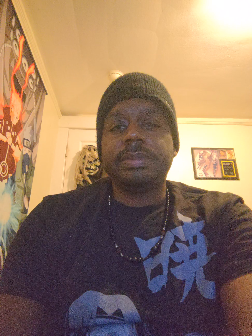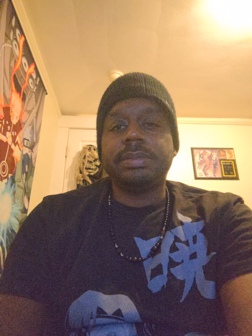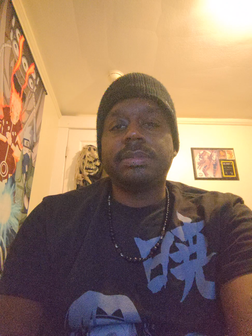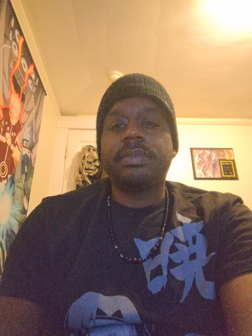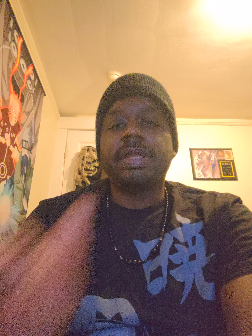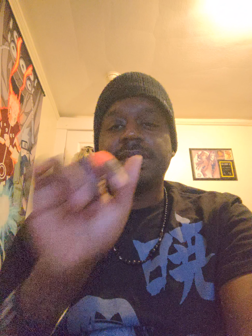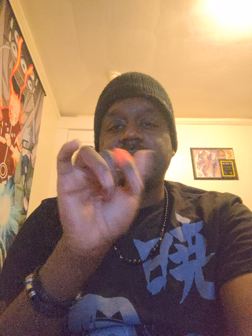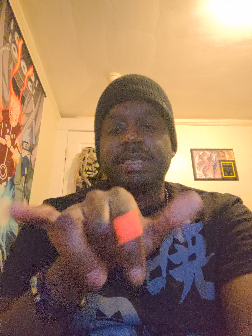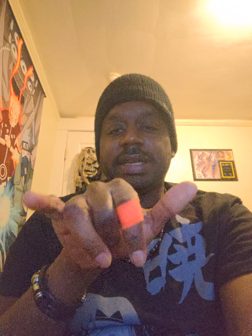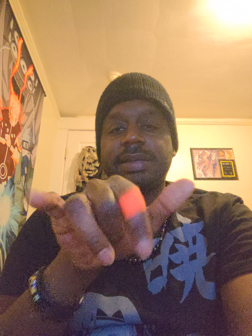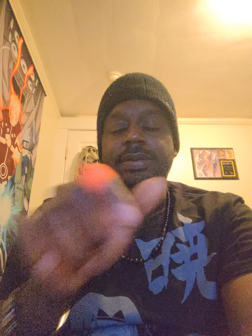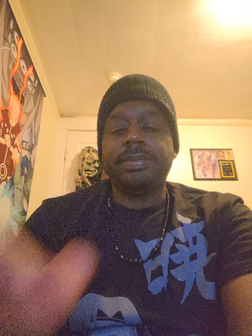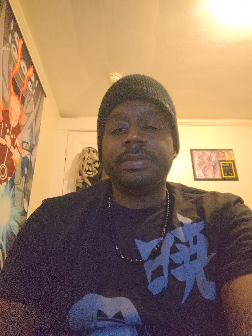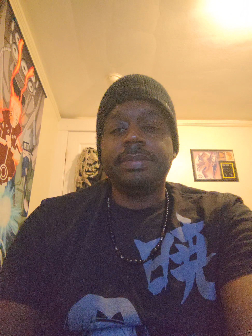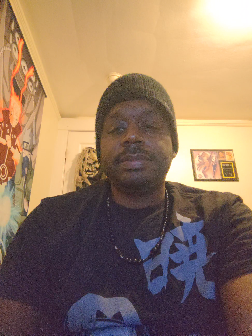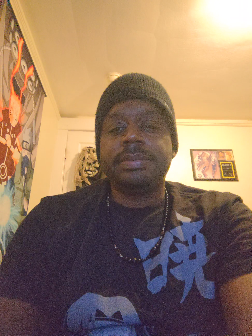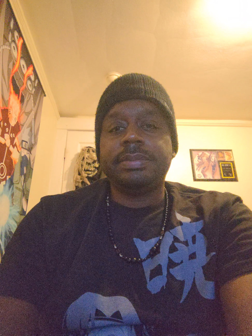stay